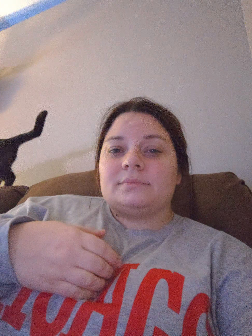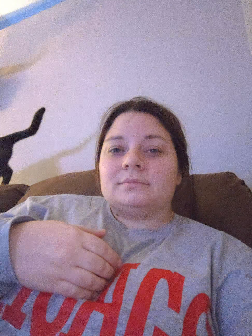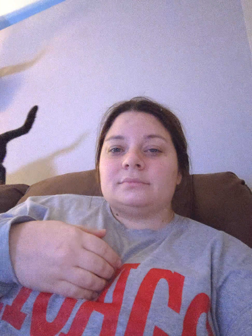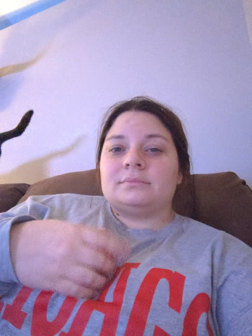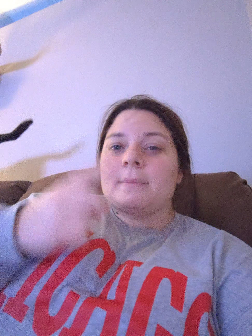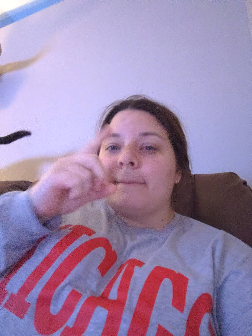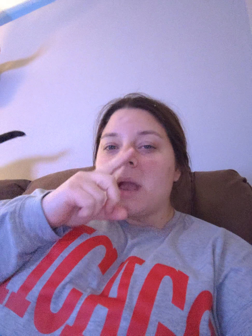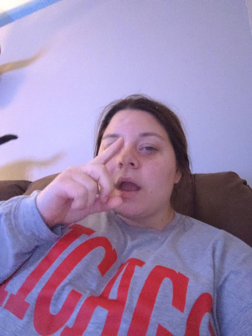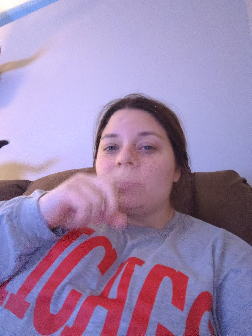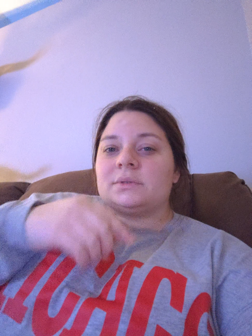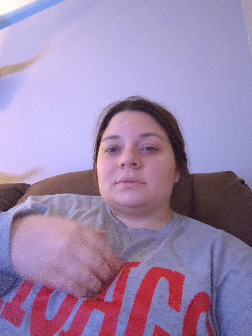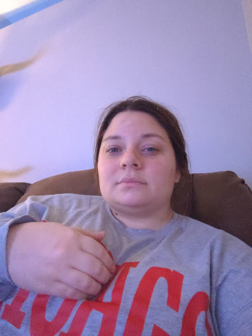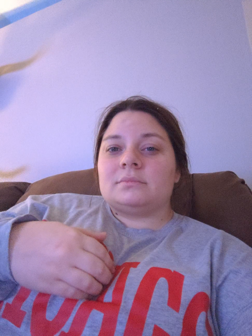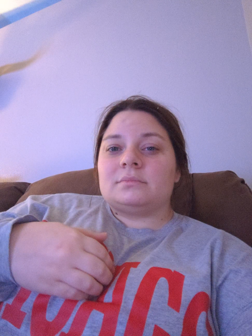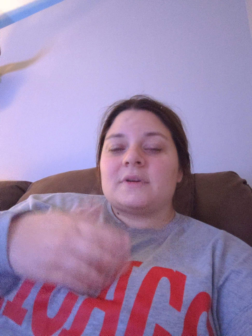mouse